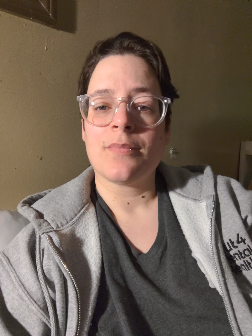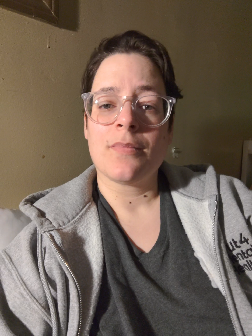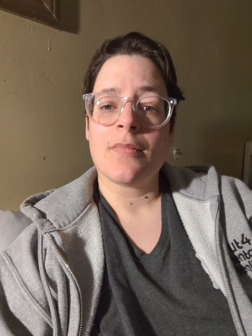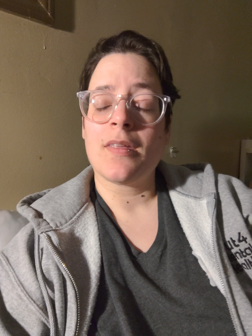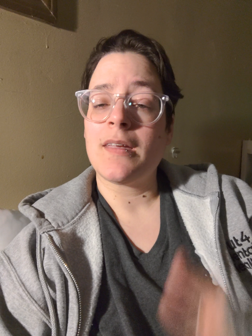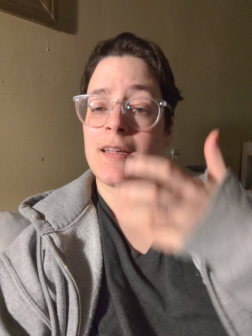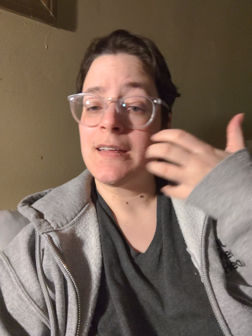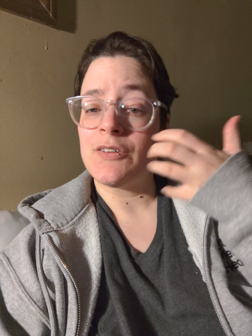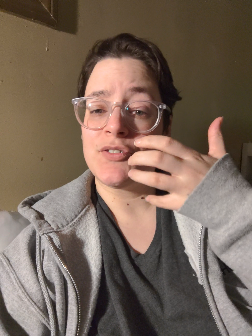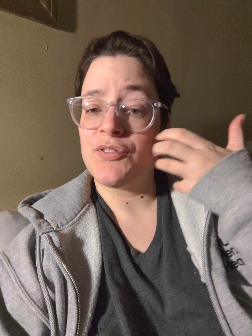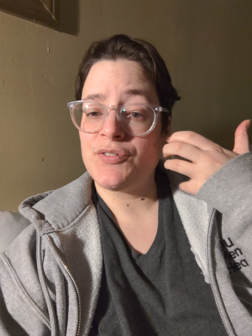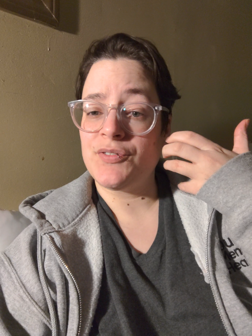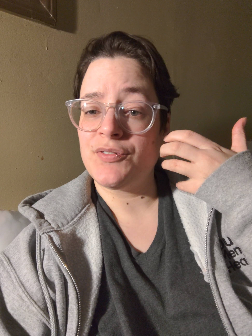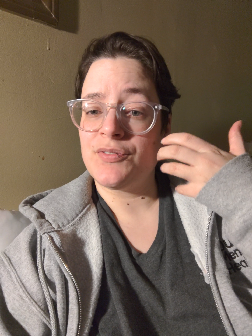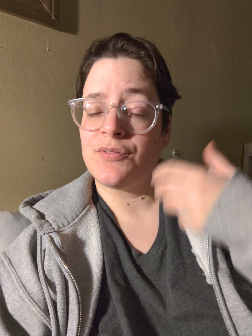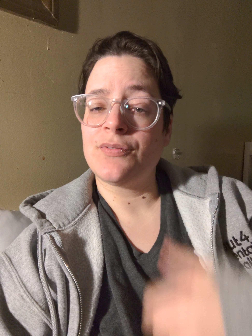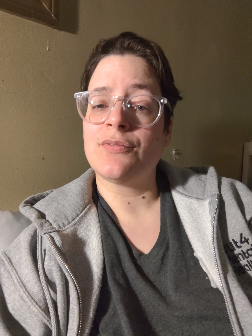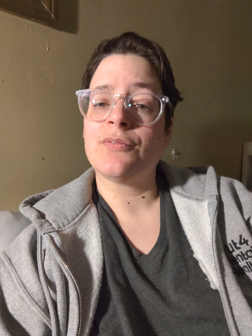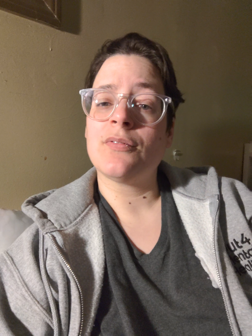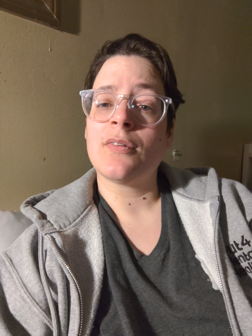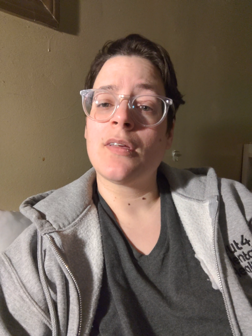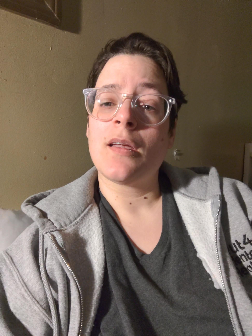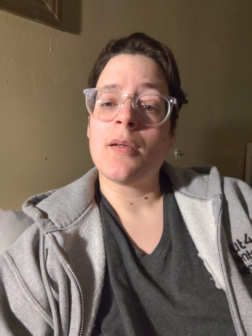tiger